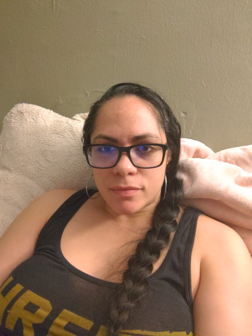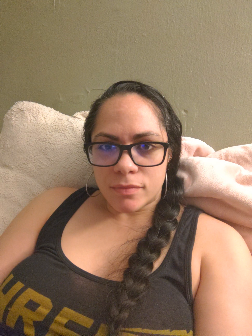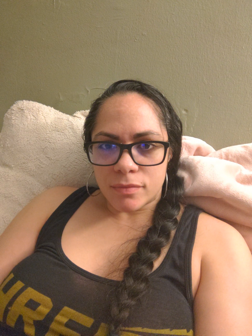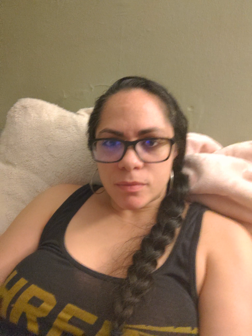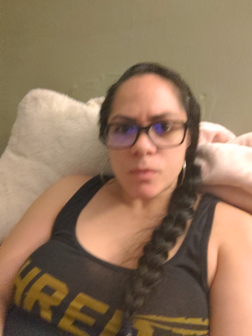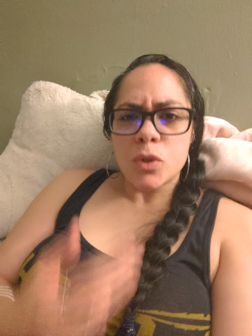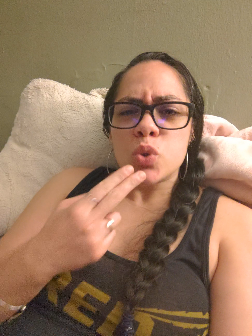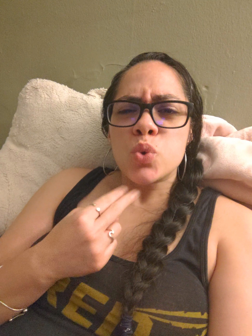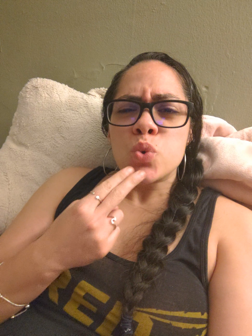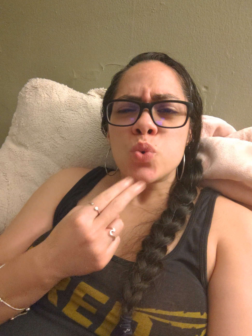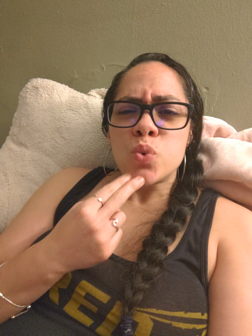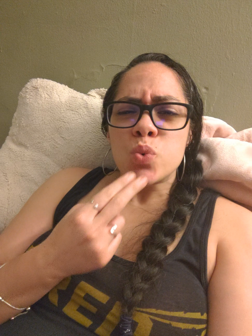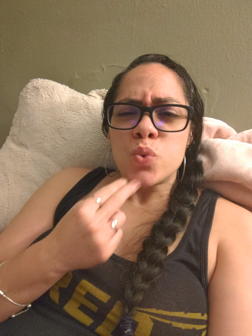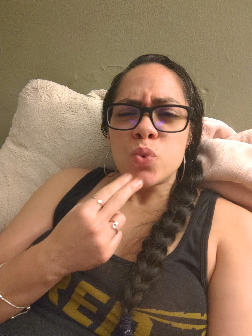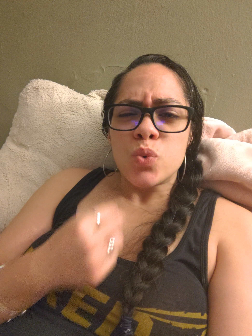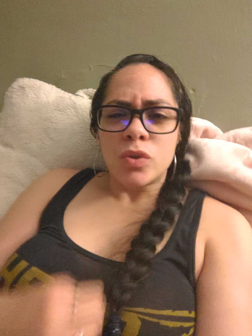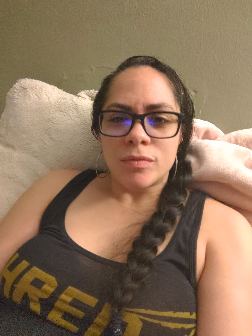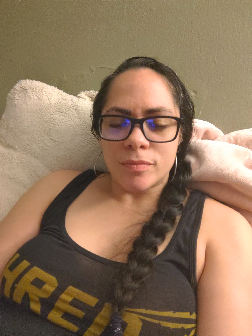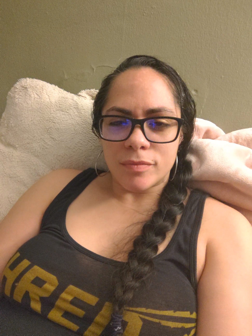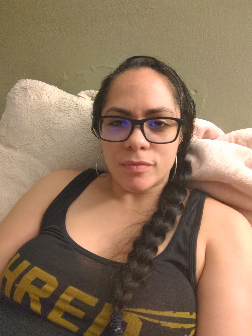cute